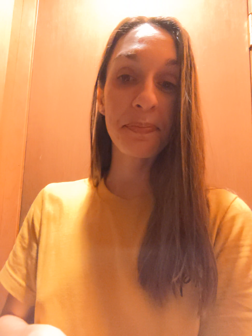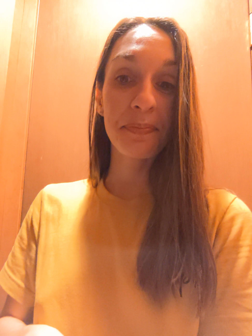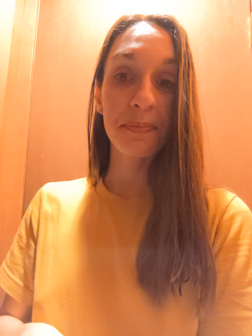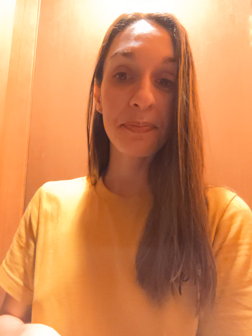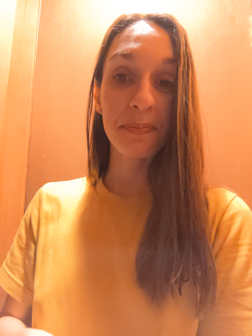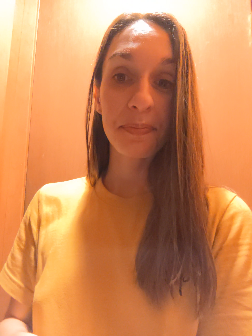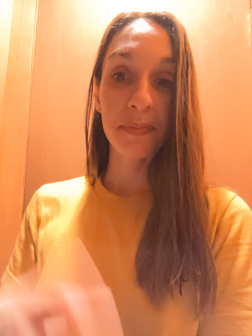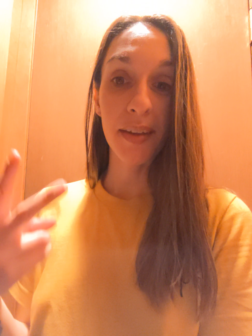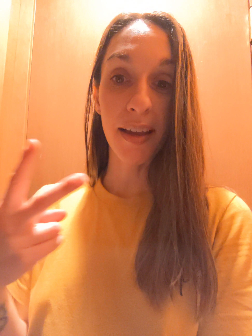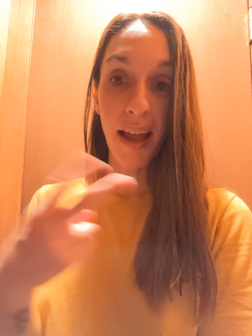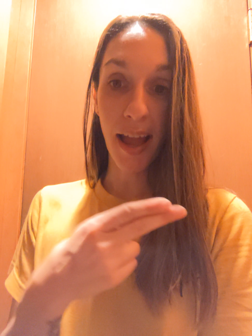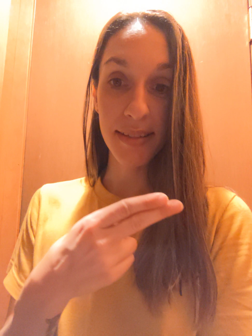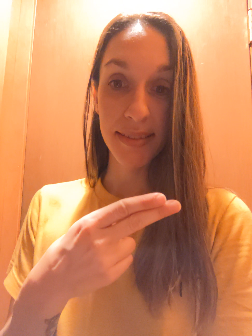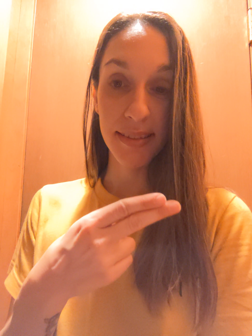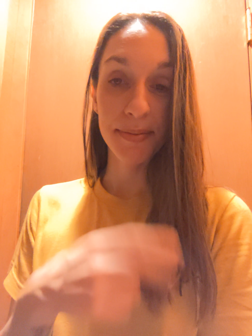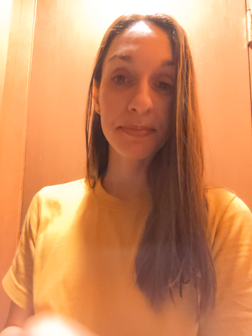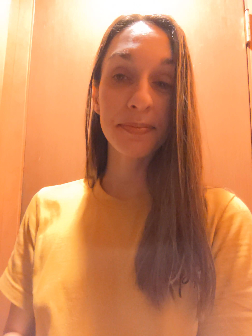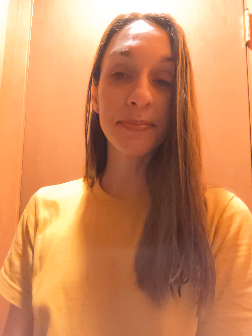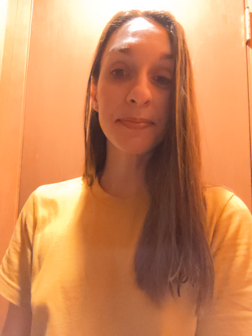cut